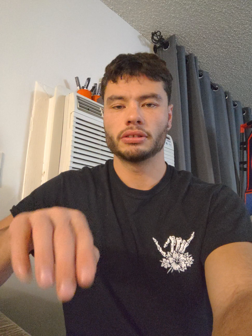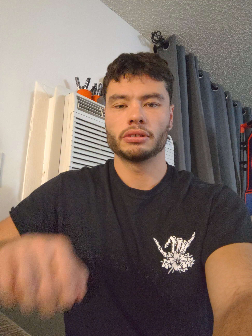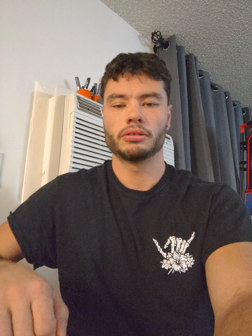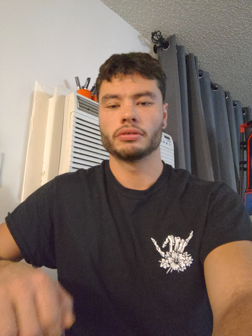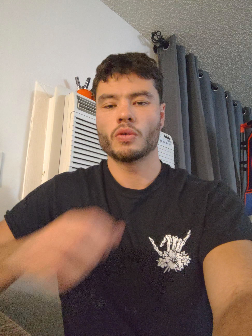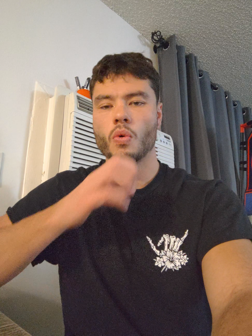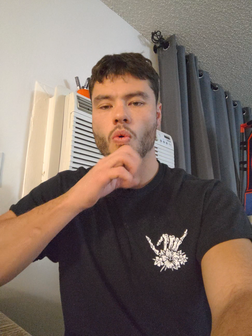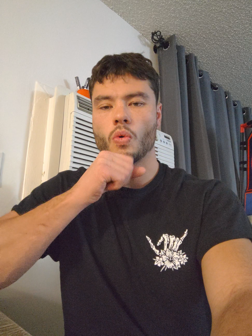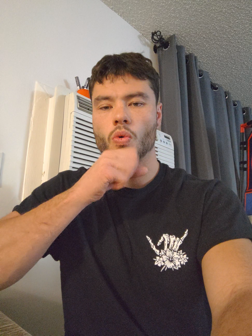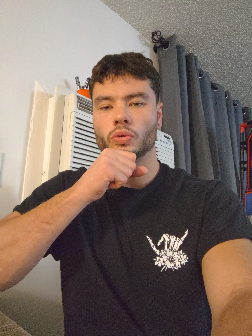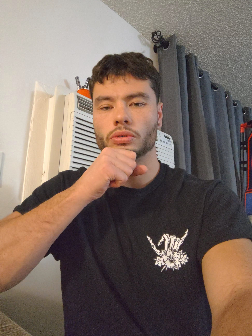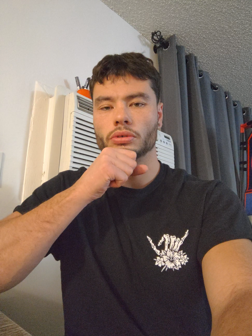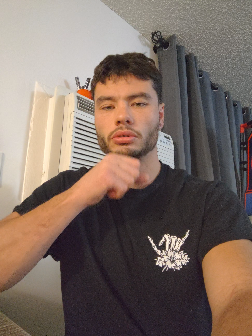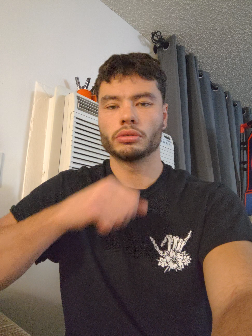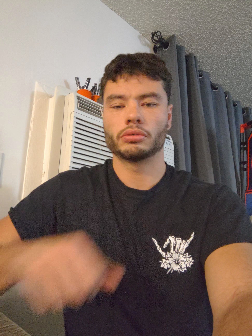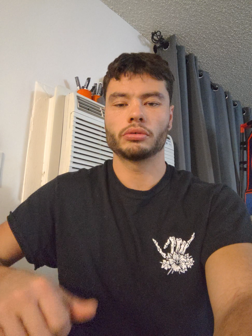orange